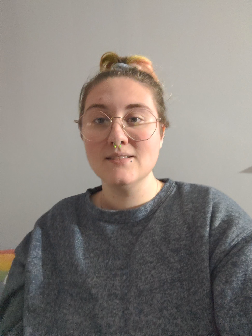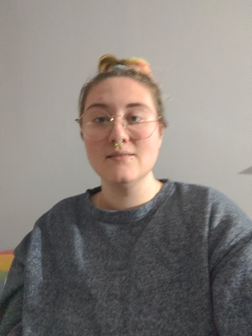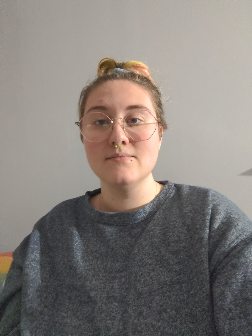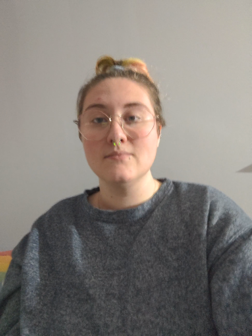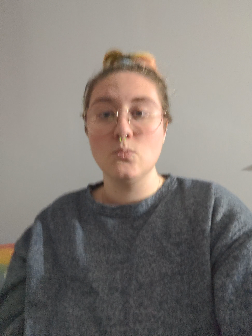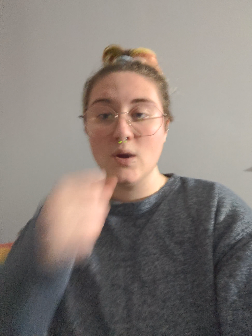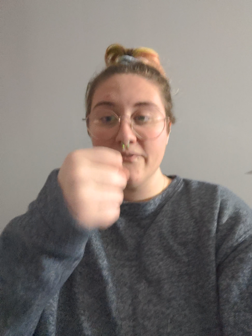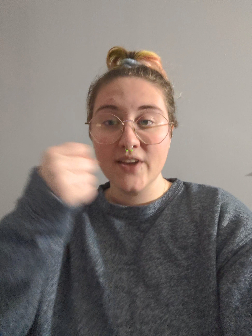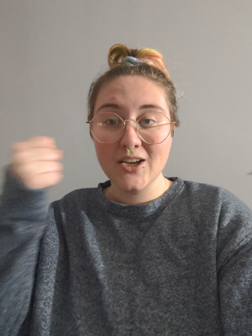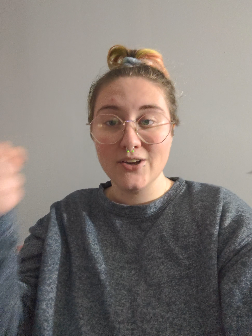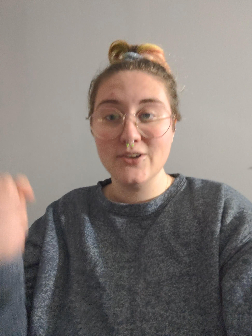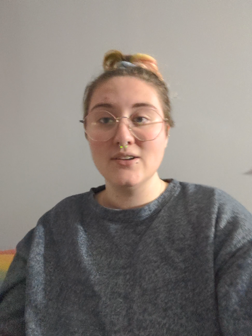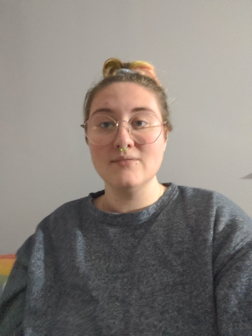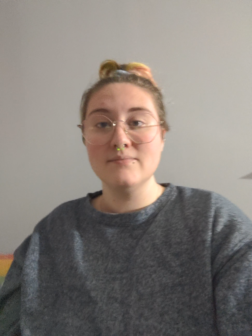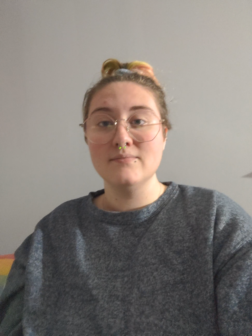refrigerator